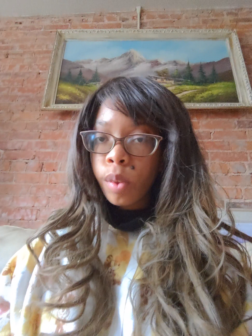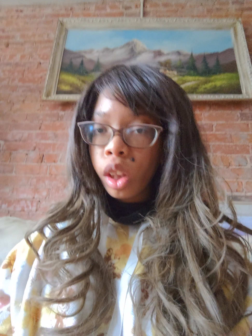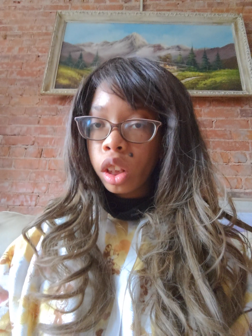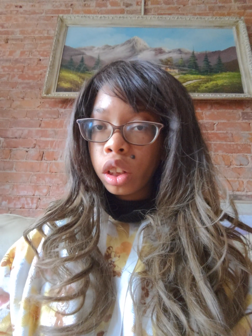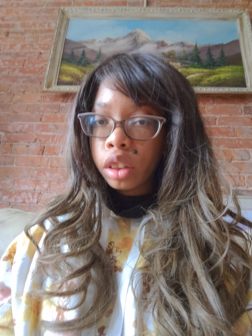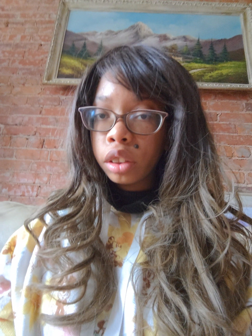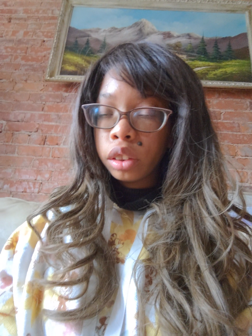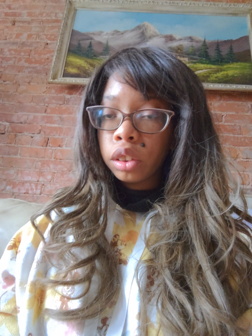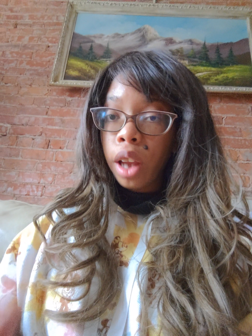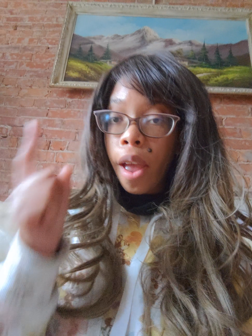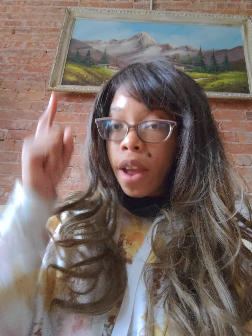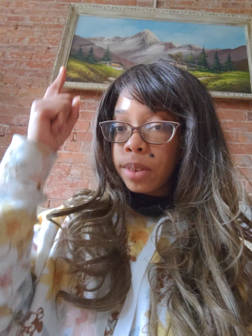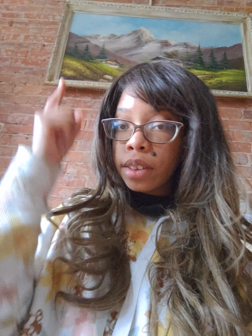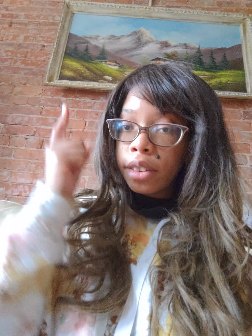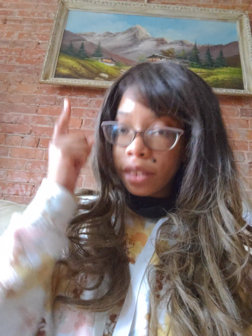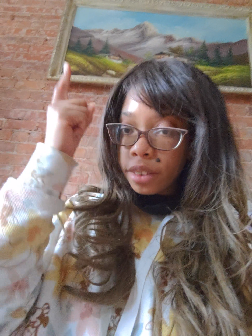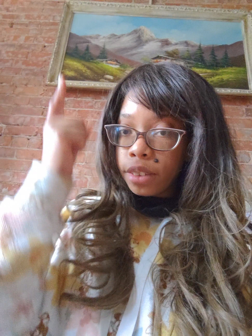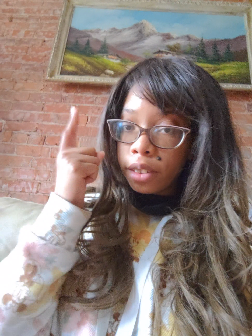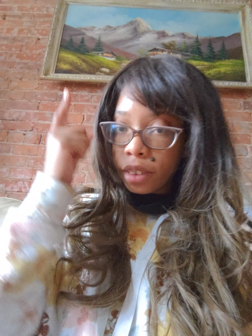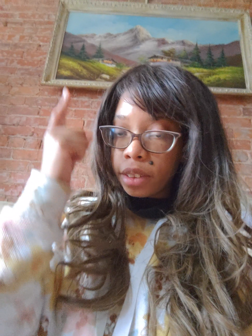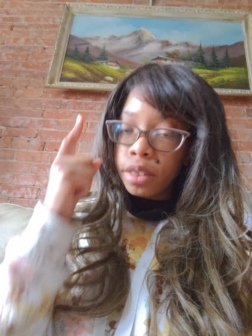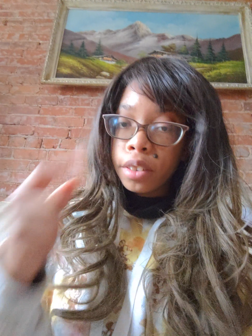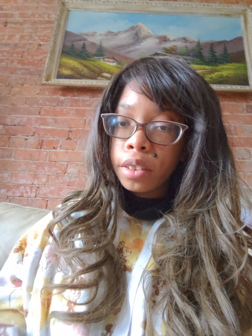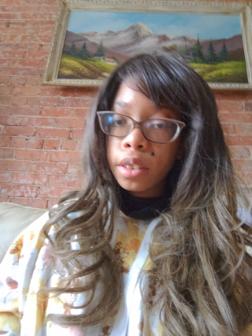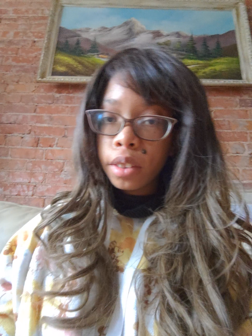up